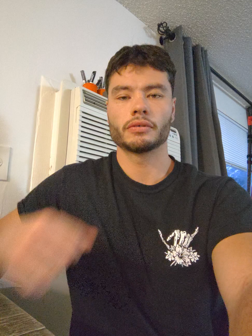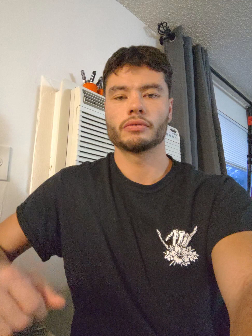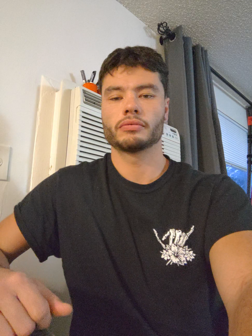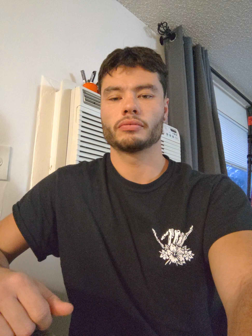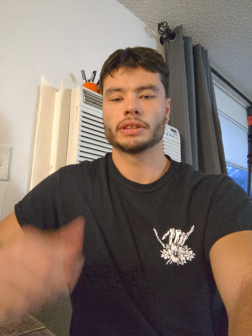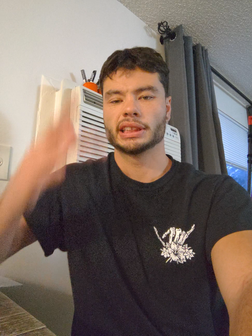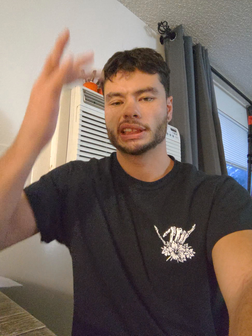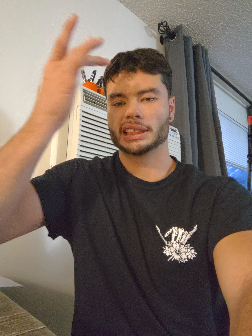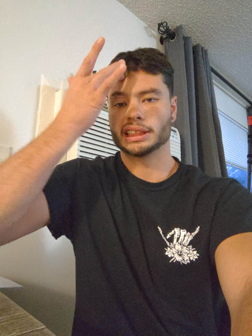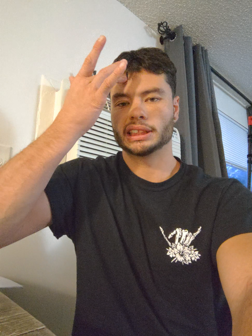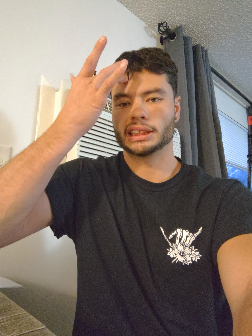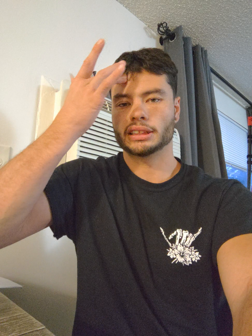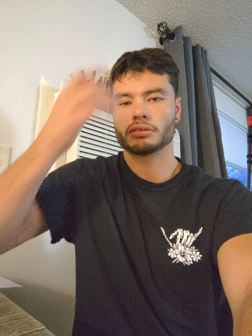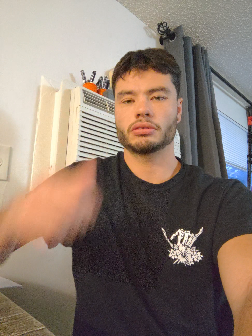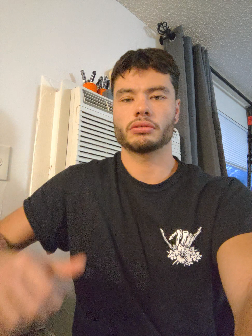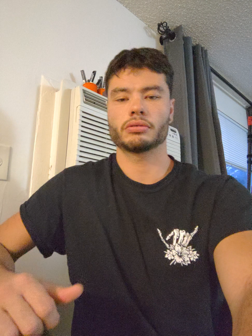sick